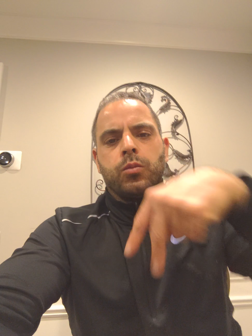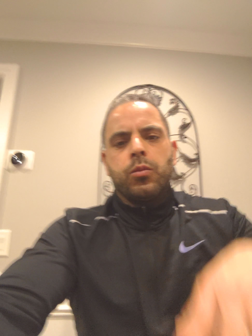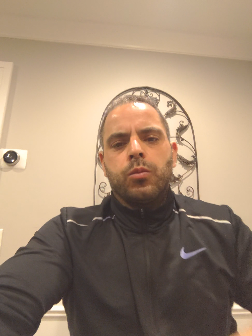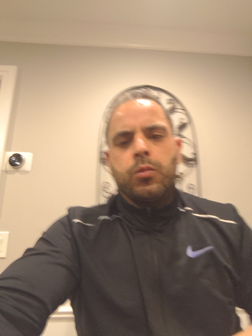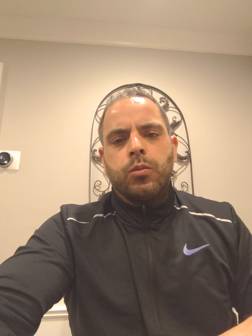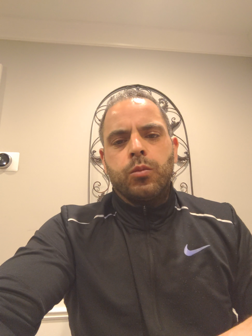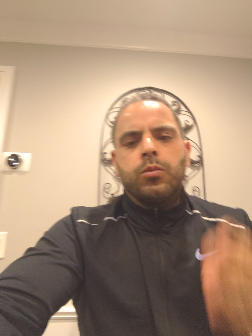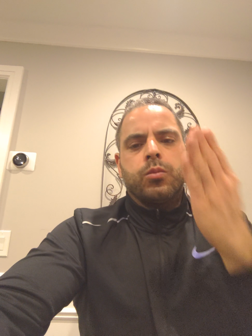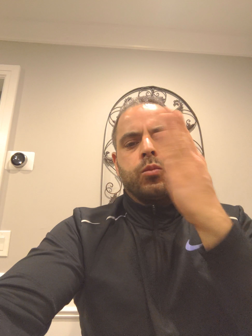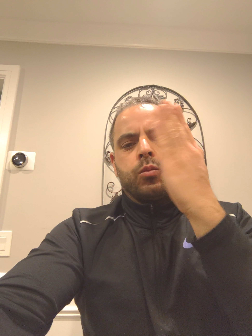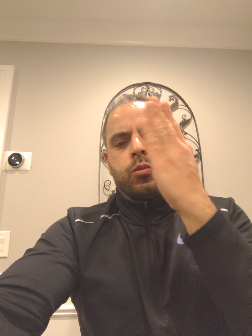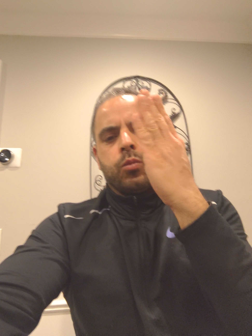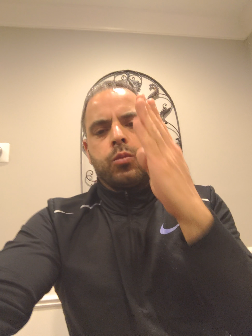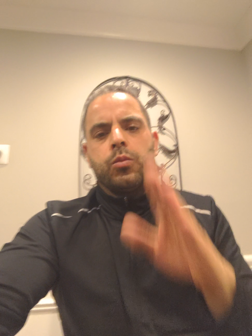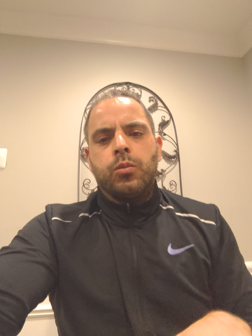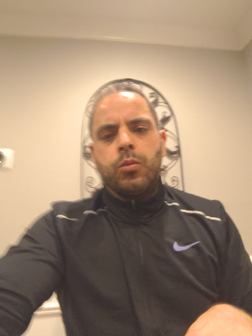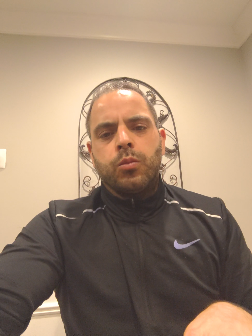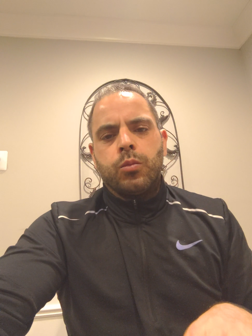blue